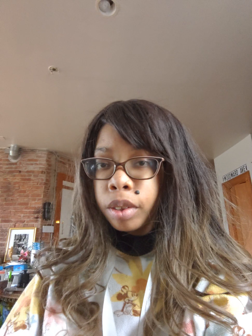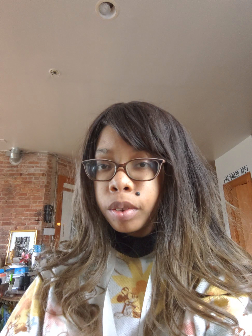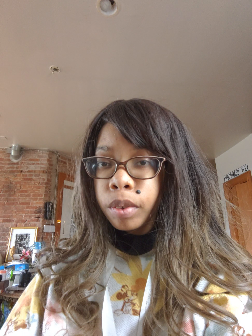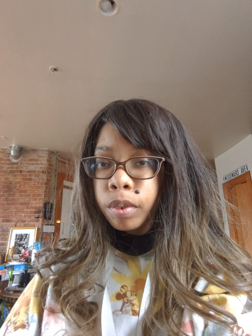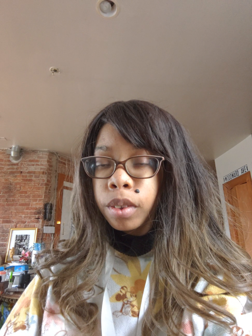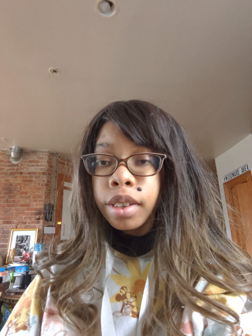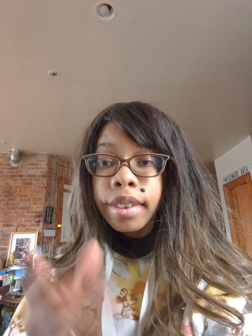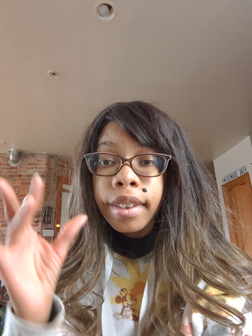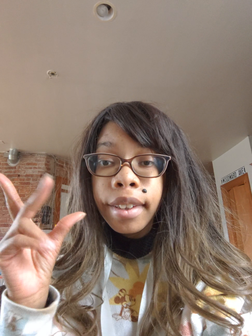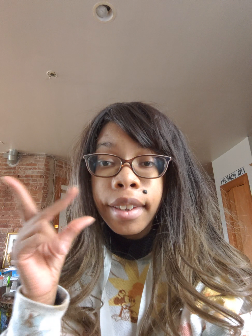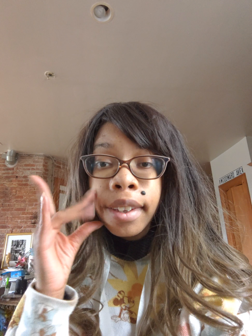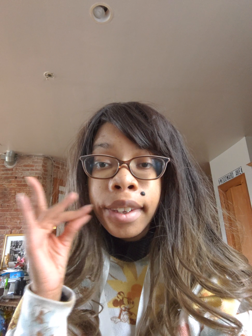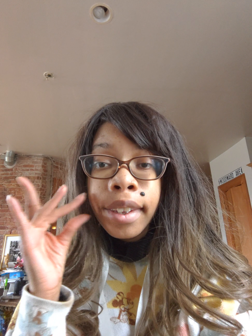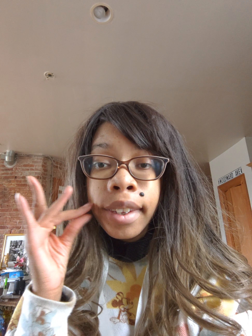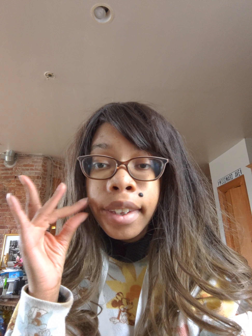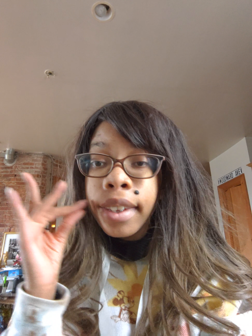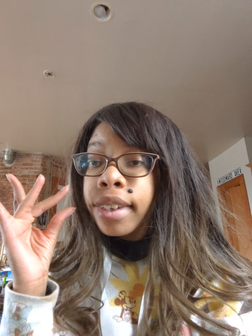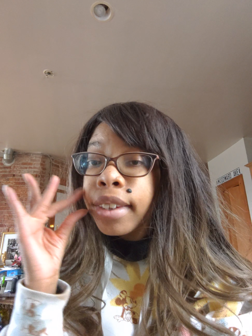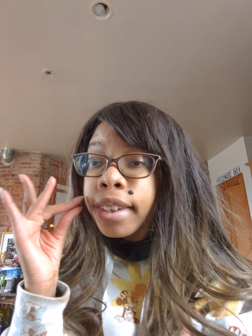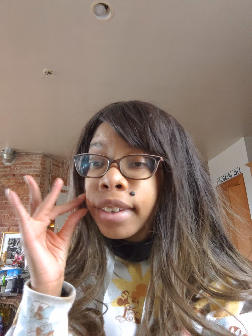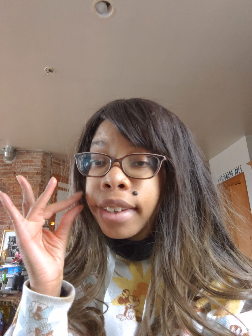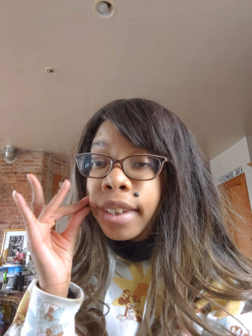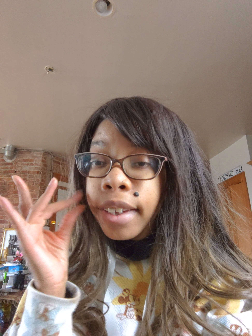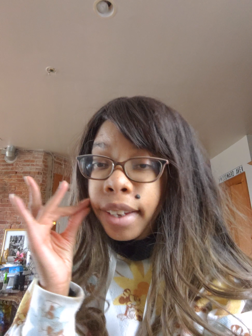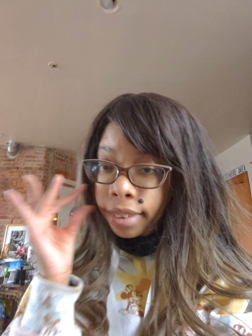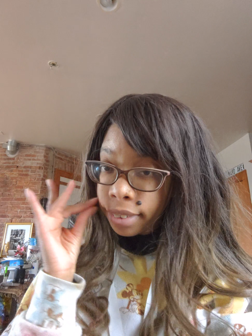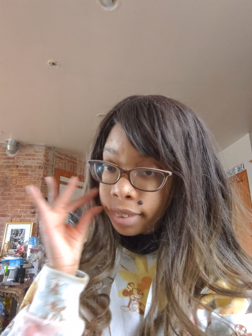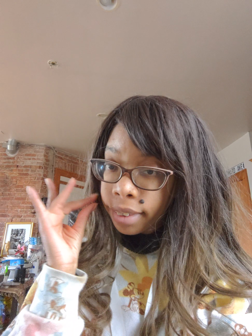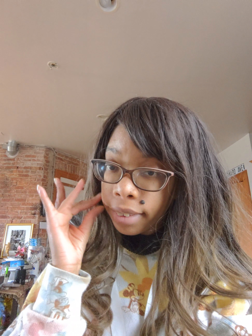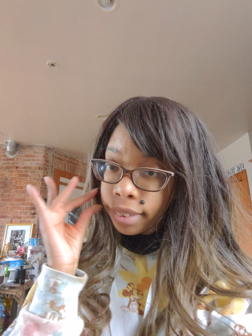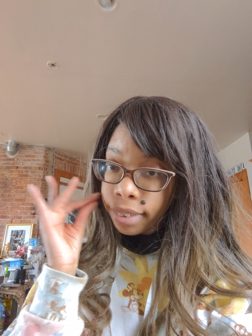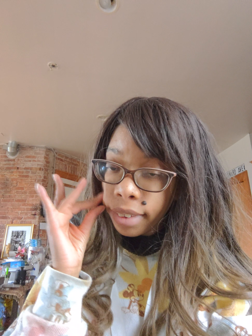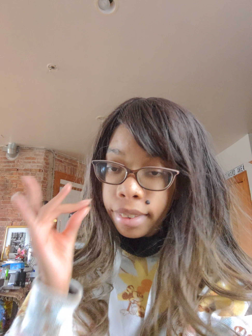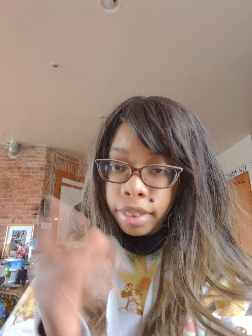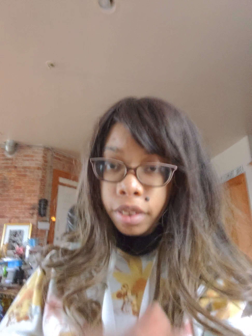kitty